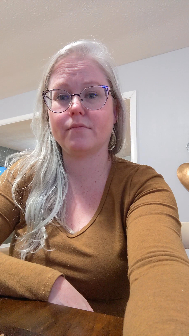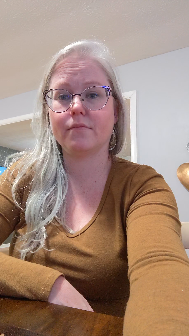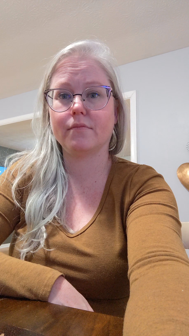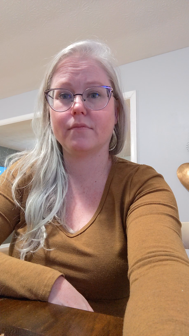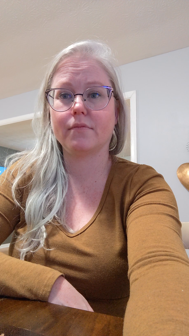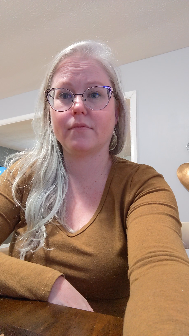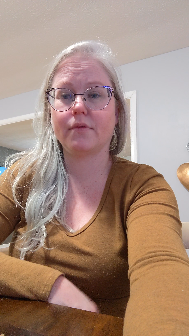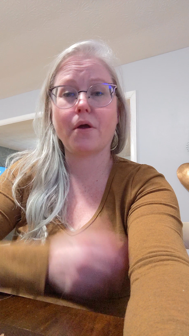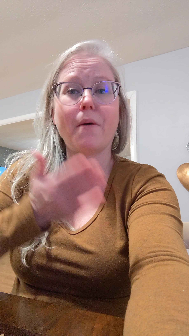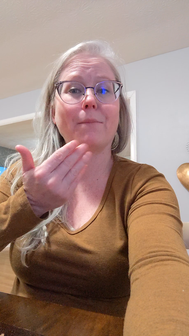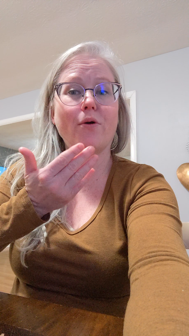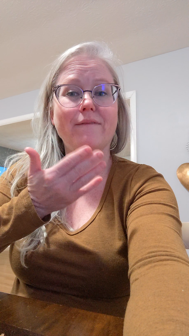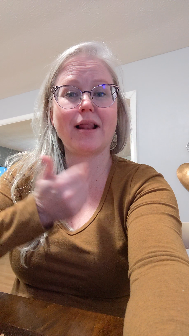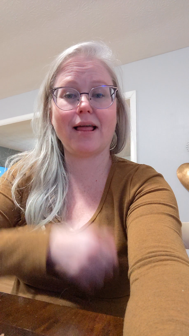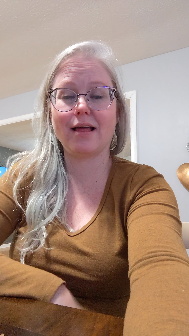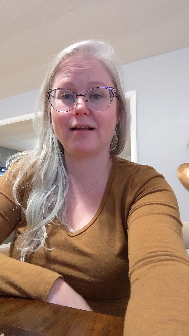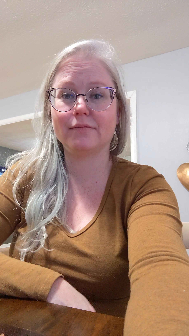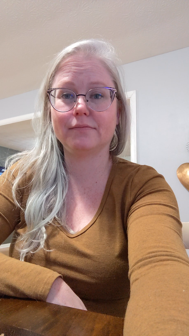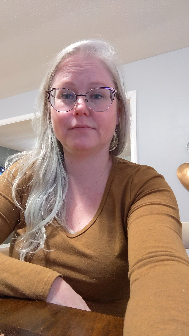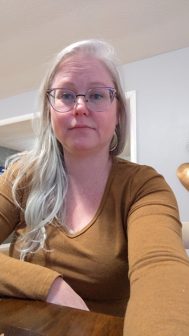butterfly